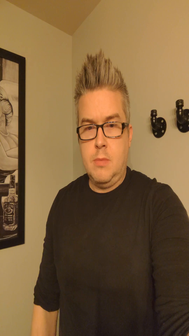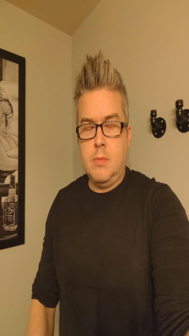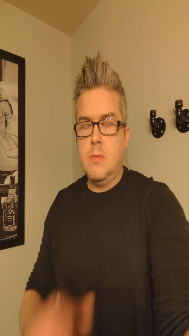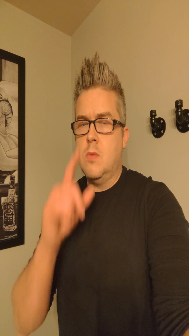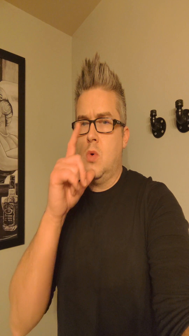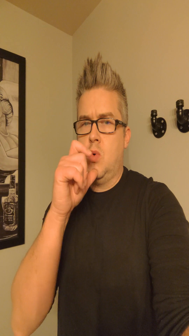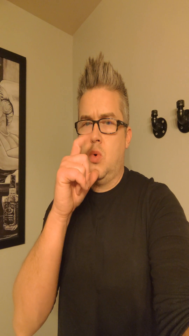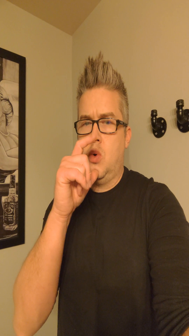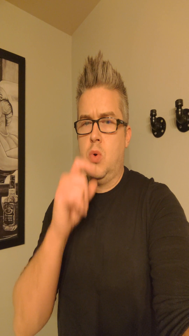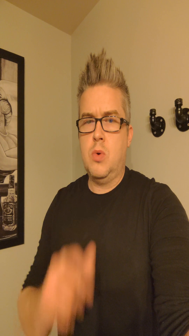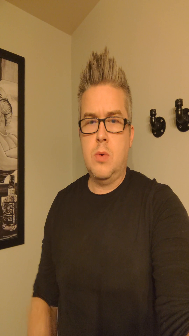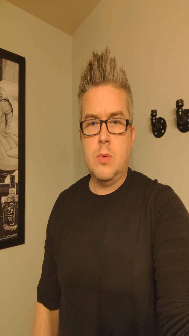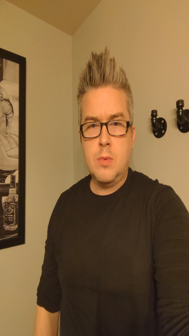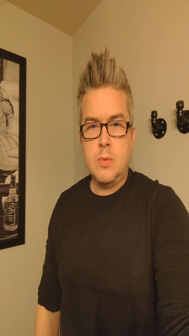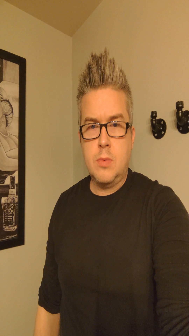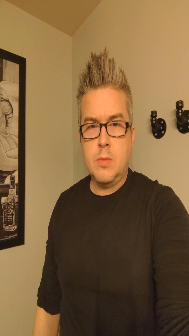who